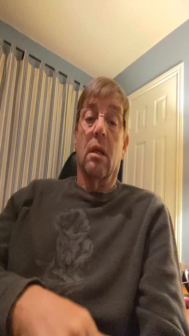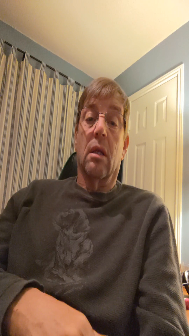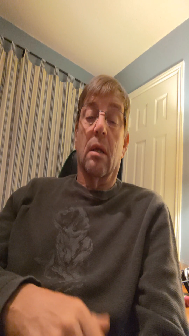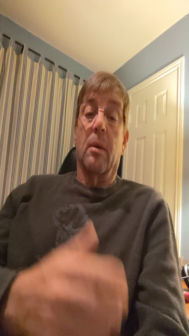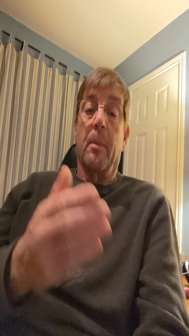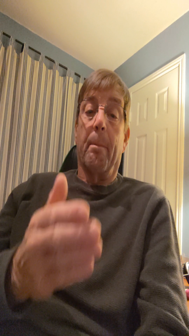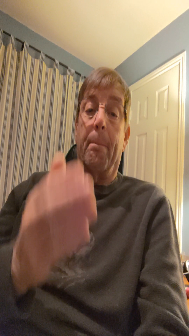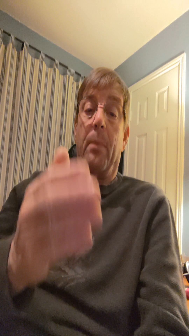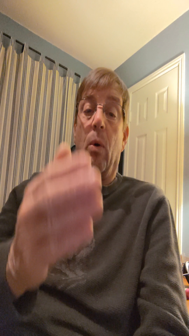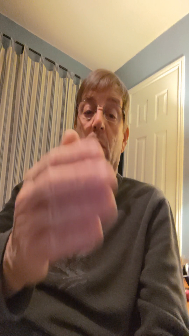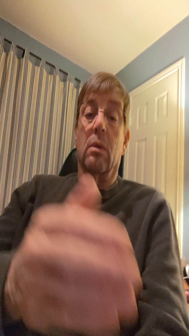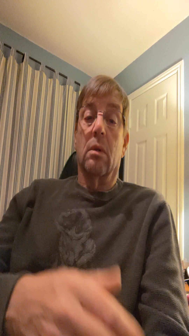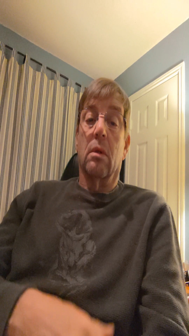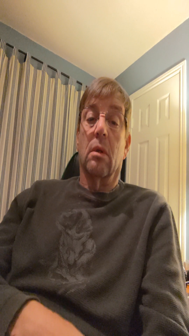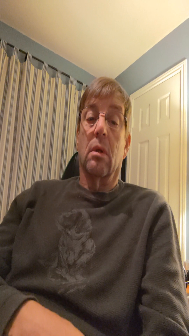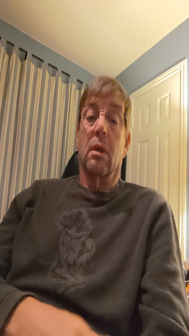boat